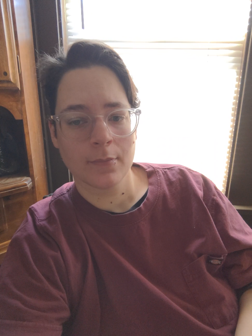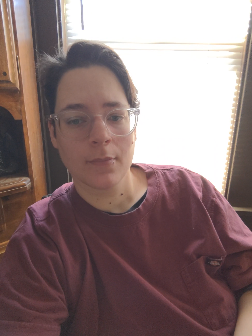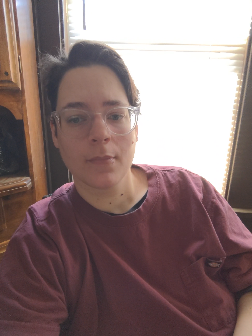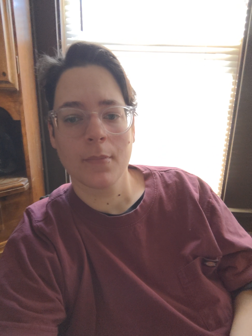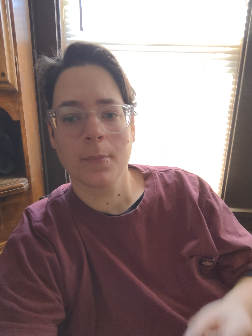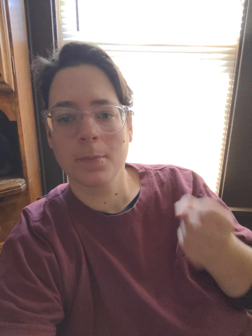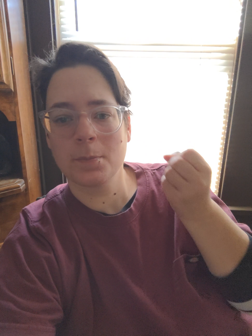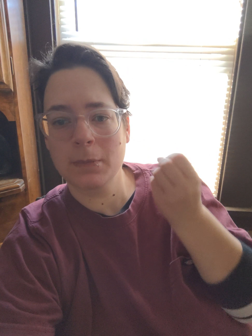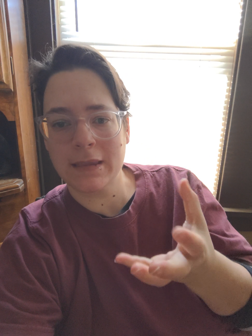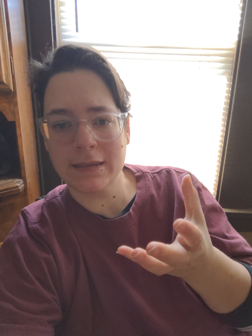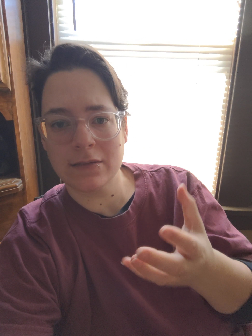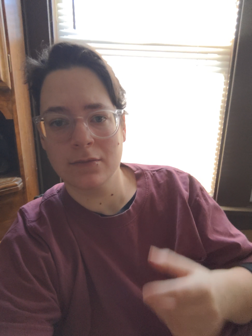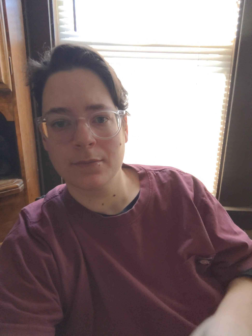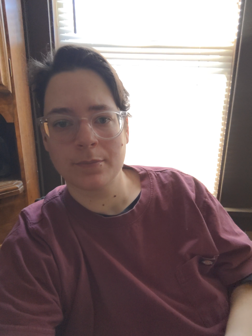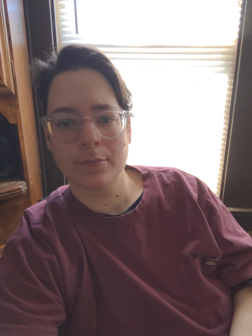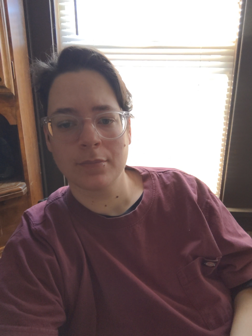many